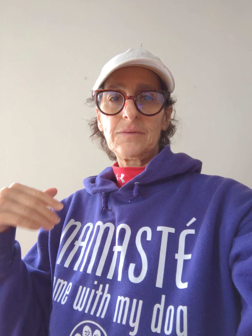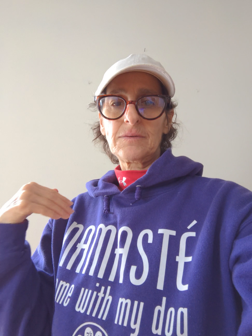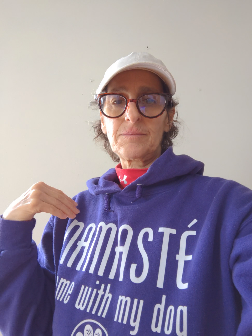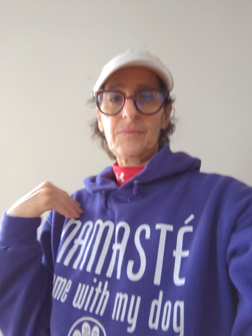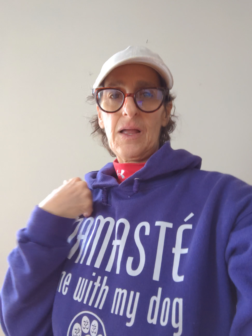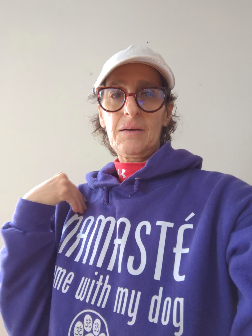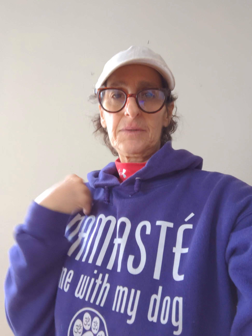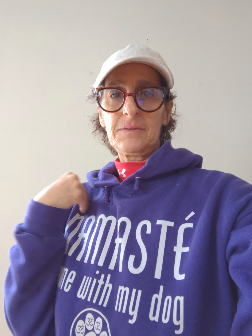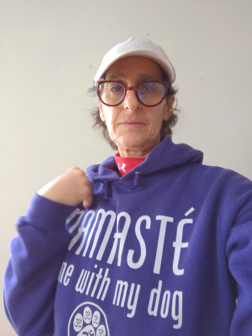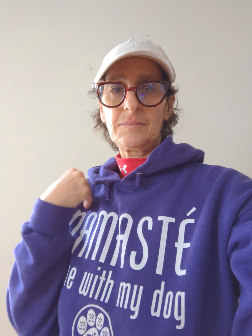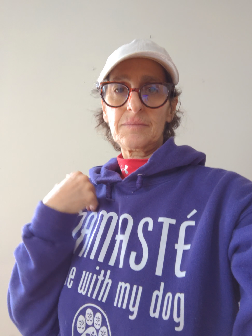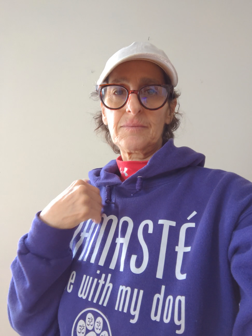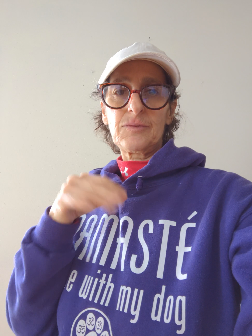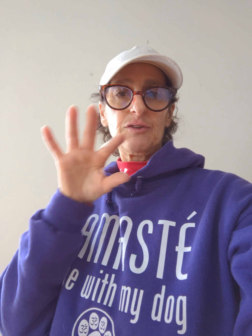animal